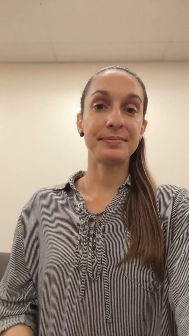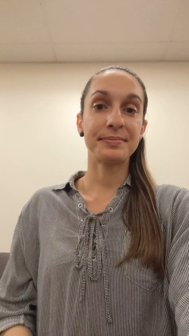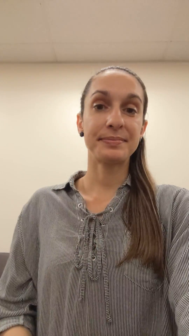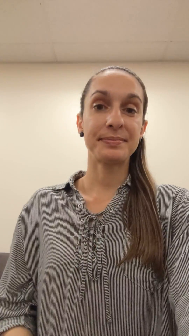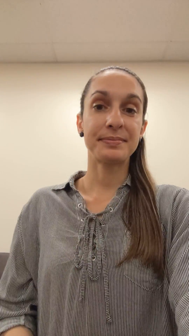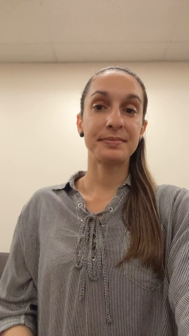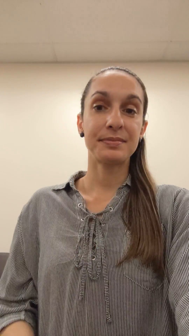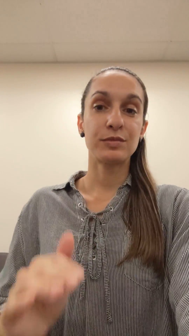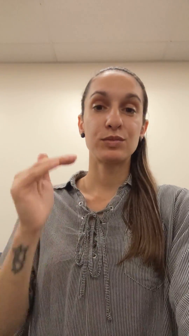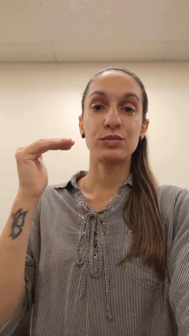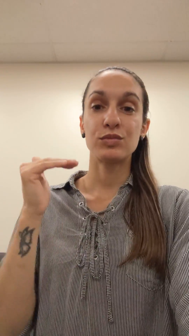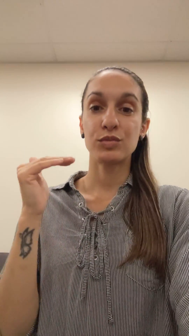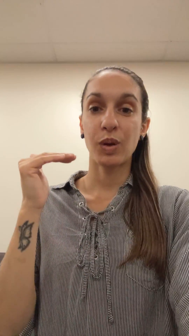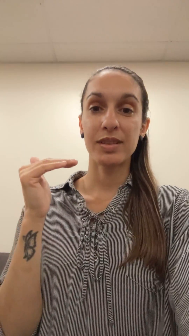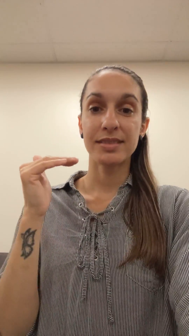short